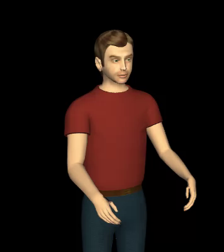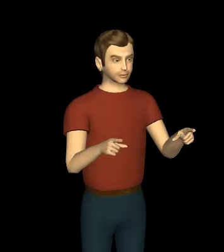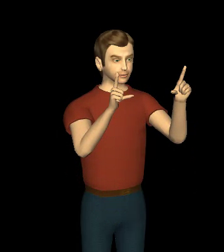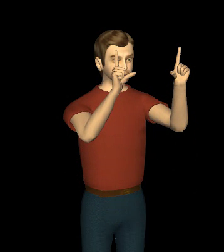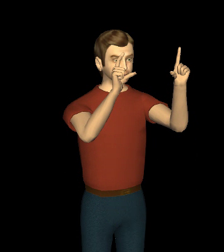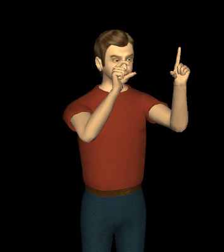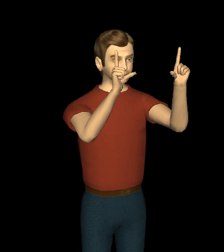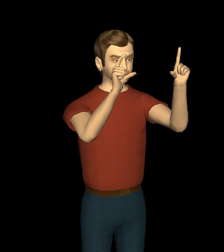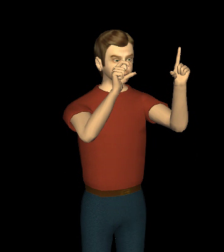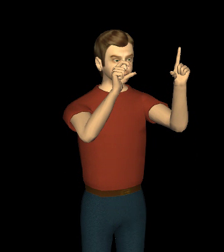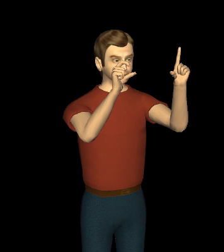كاميرا